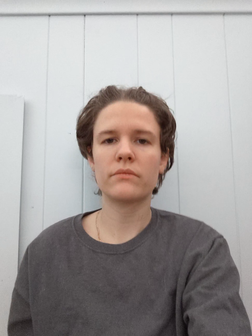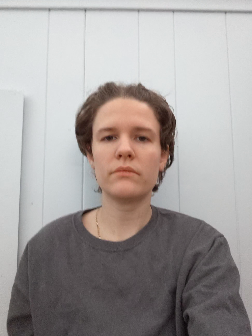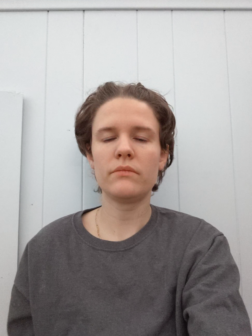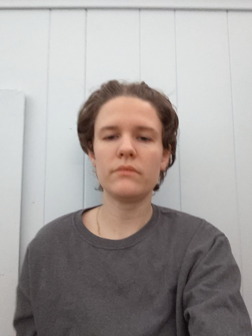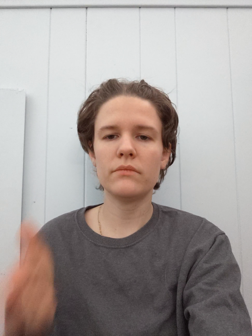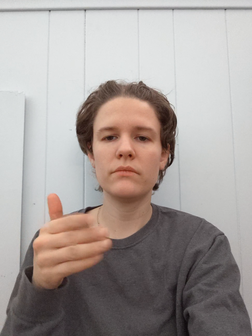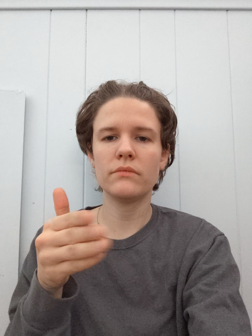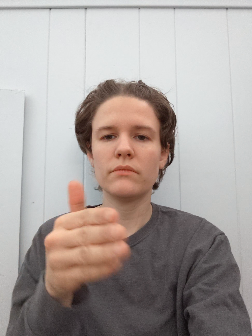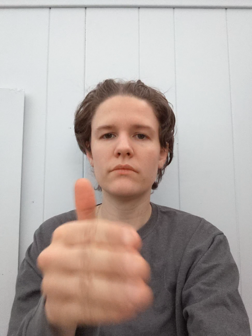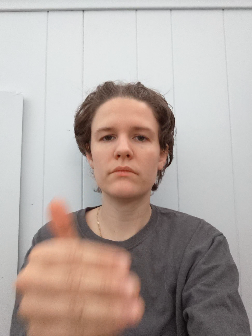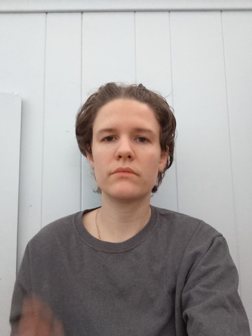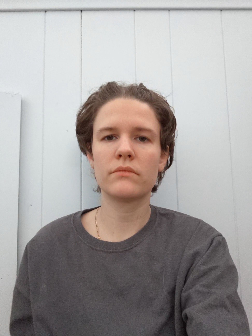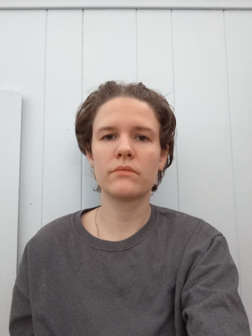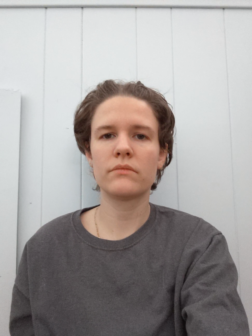fish